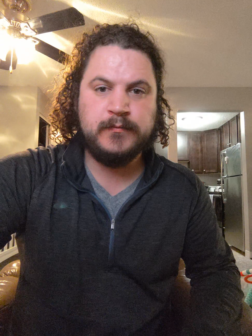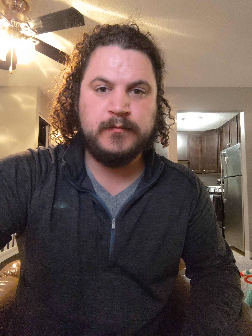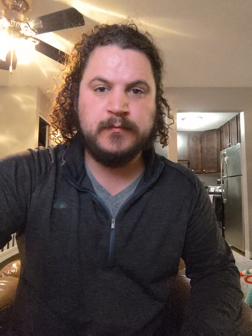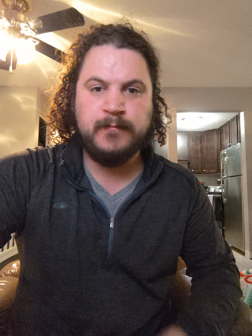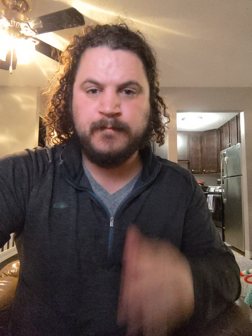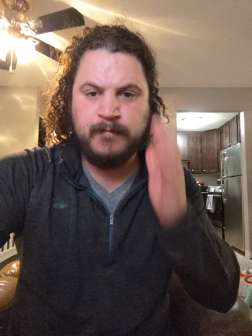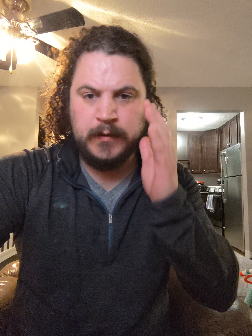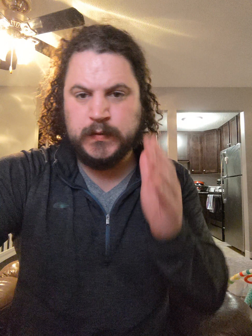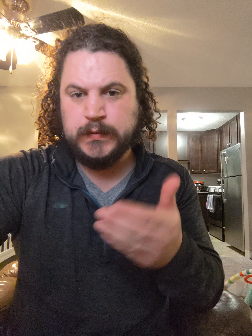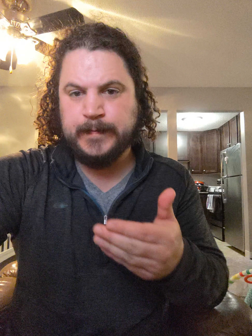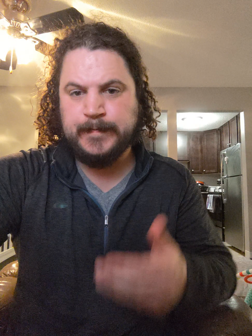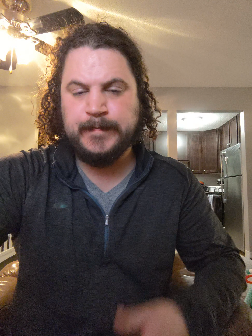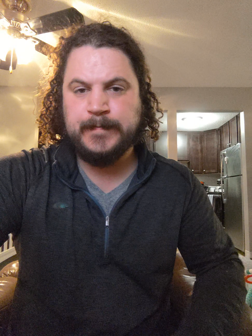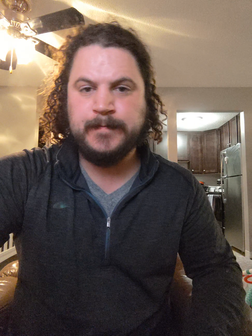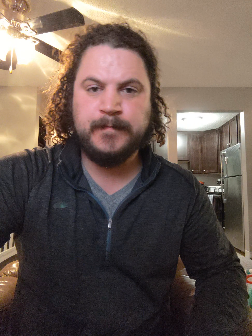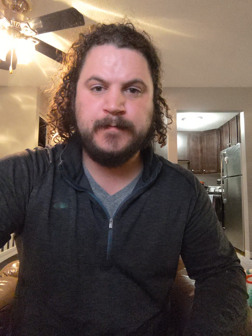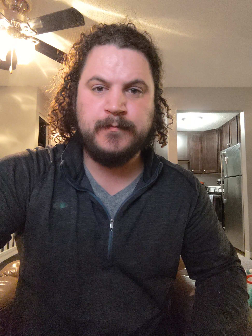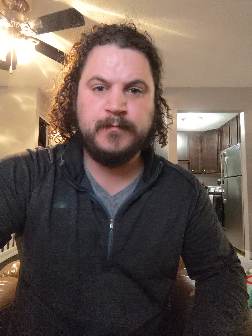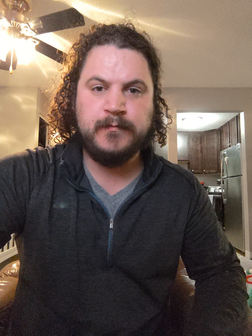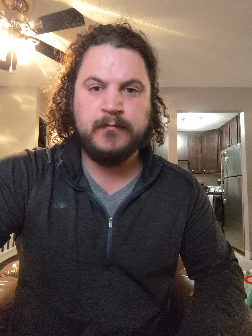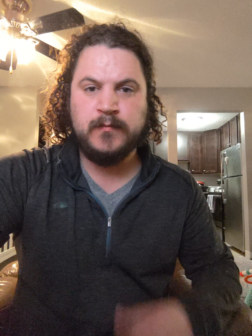bedroom